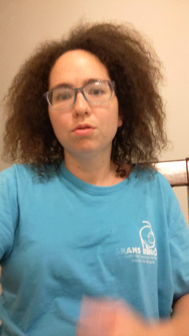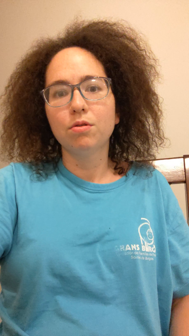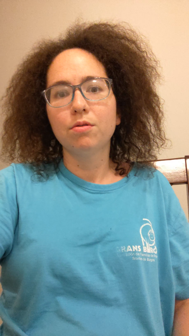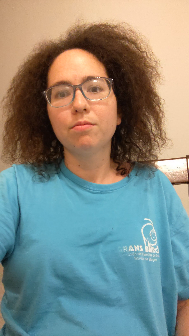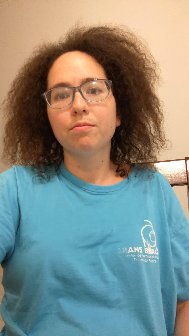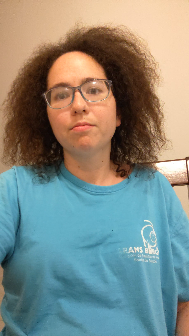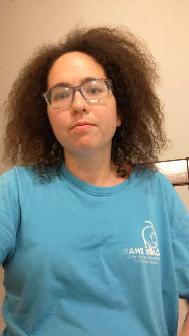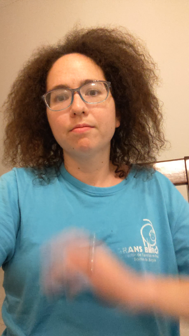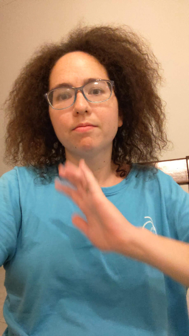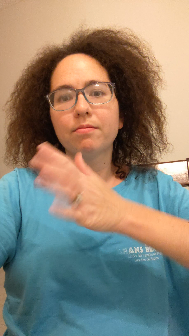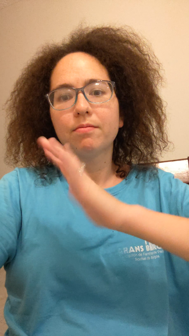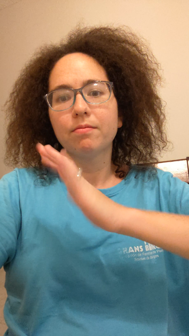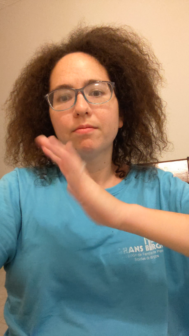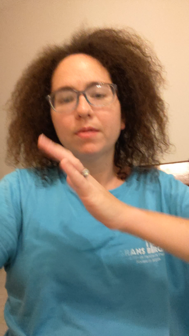cheese